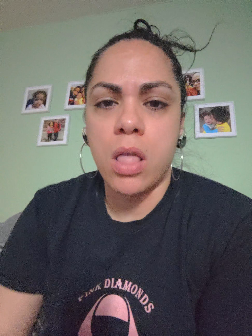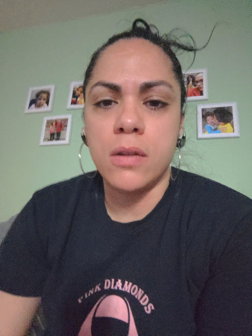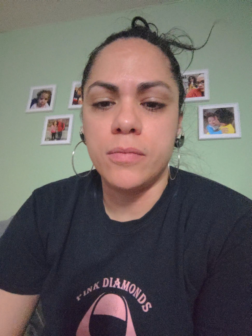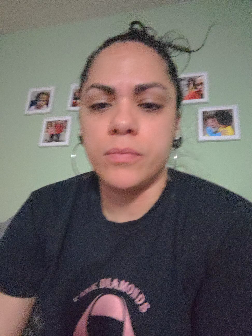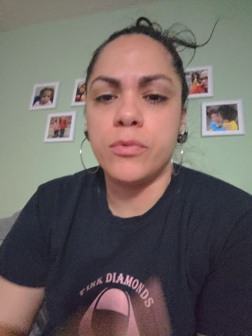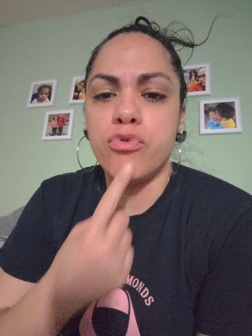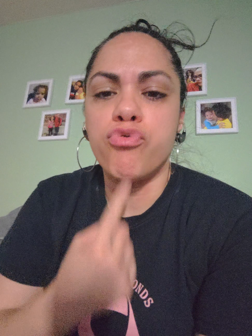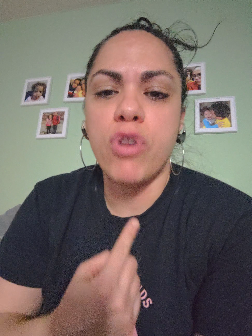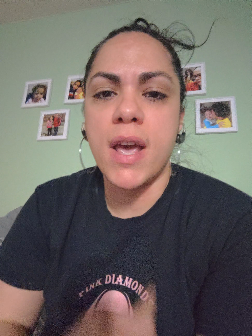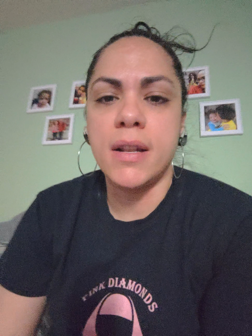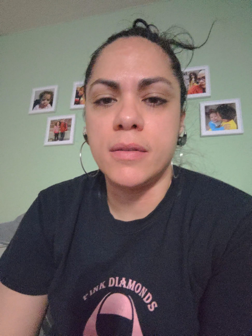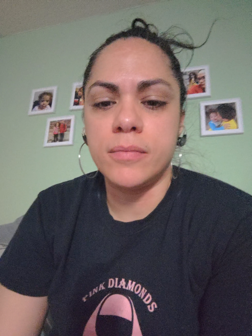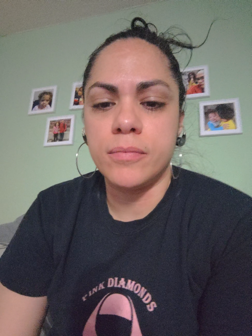red